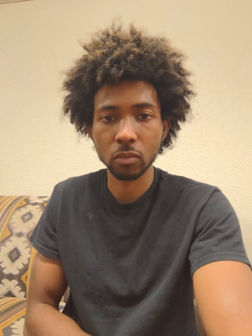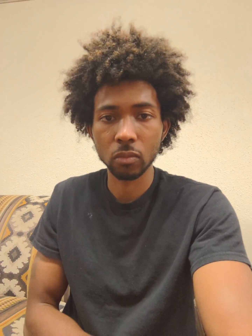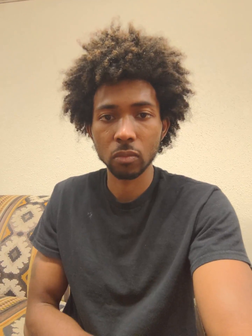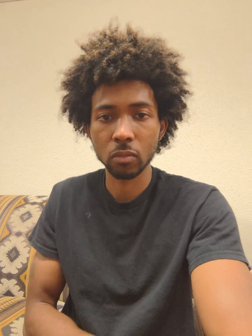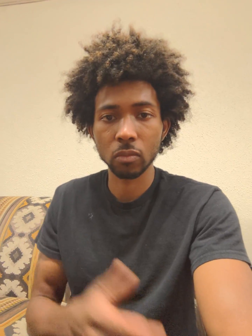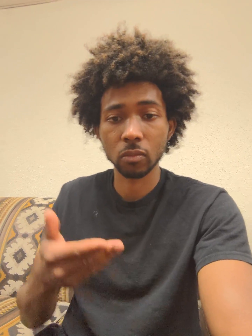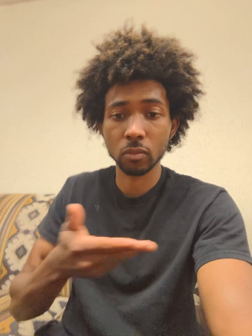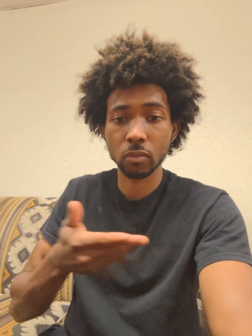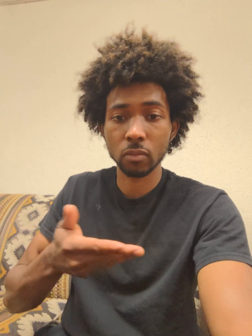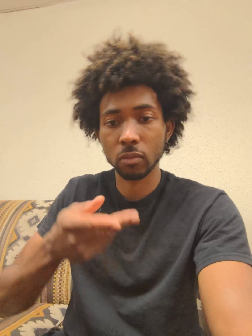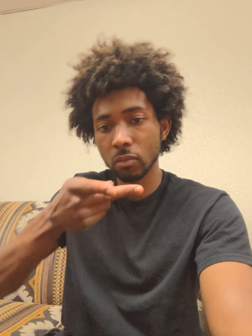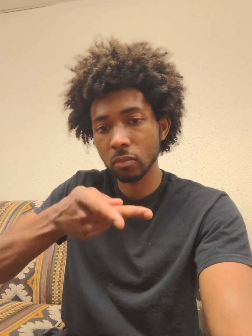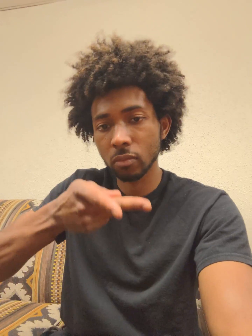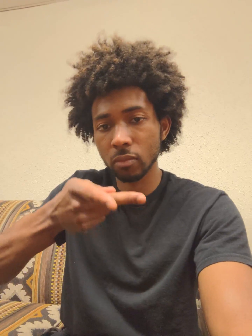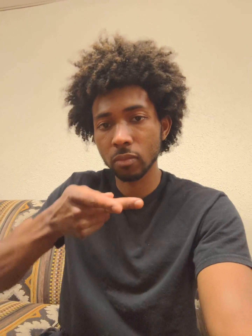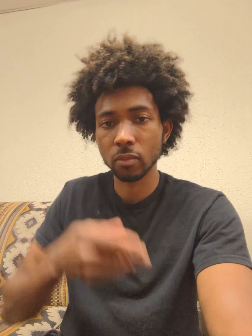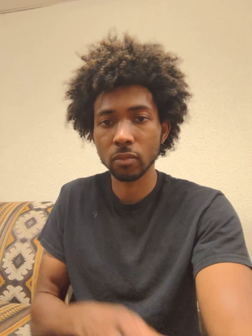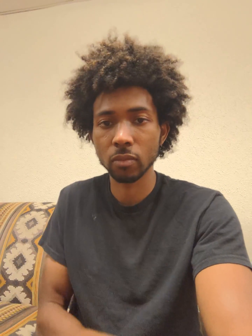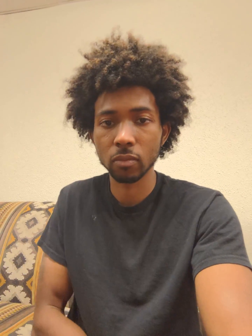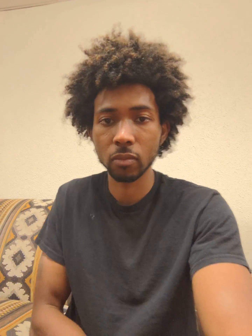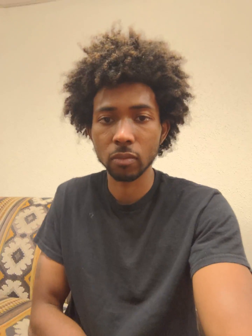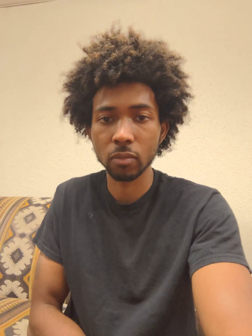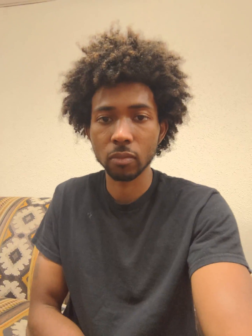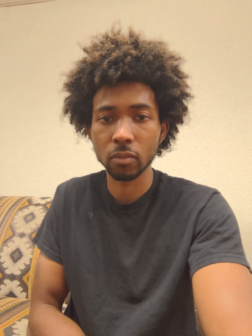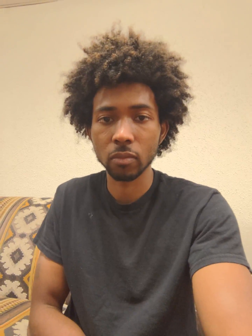babysitter